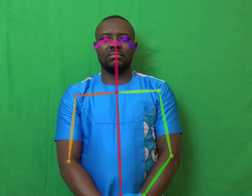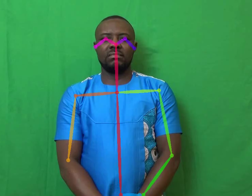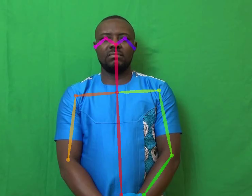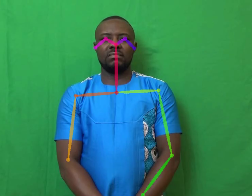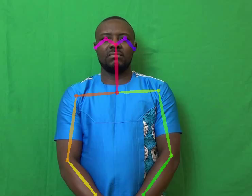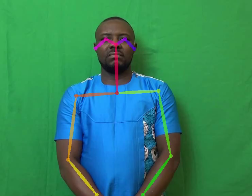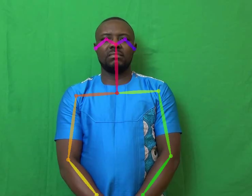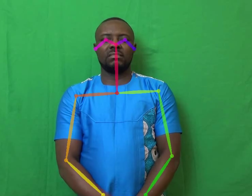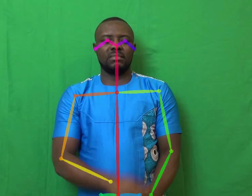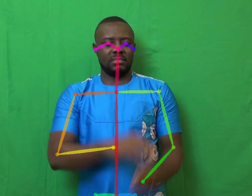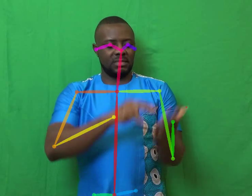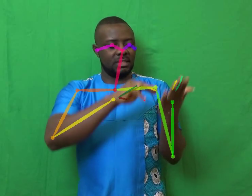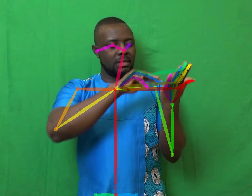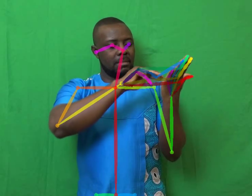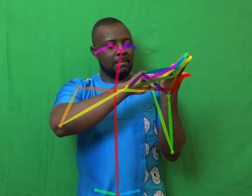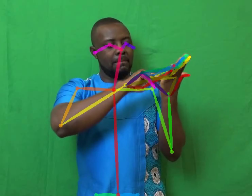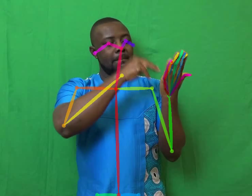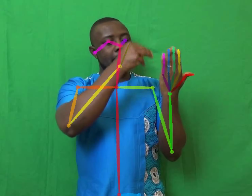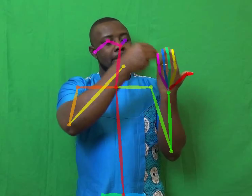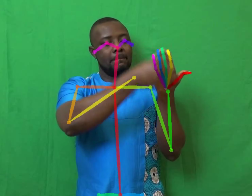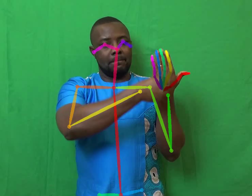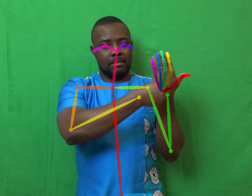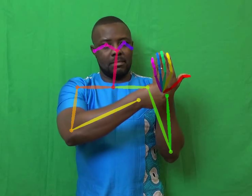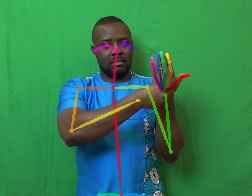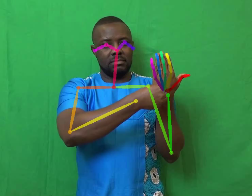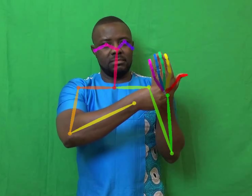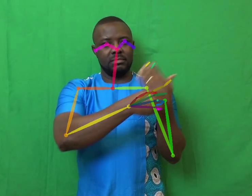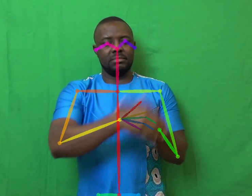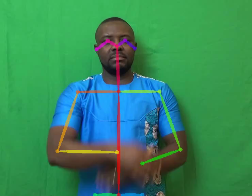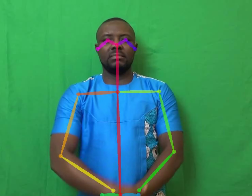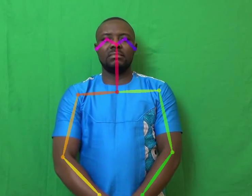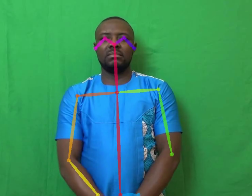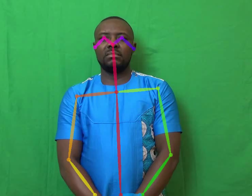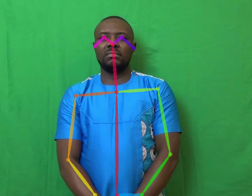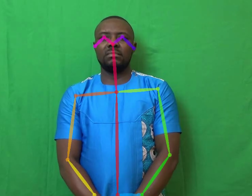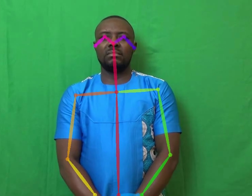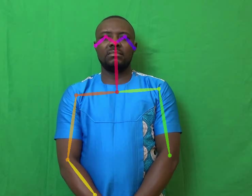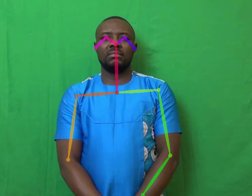March